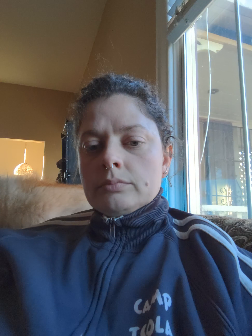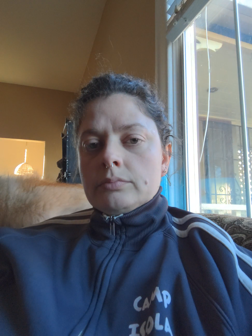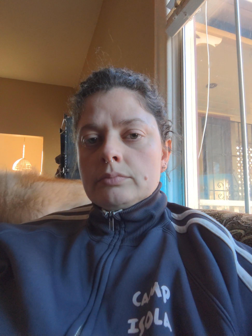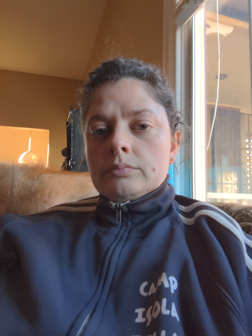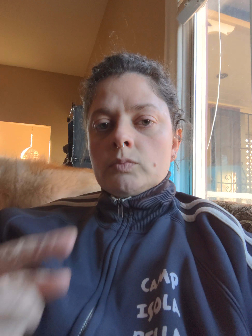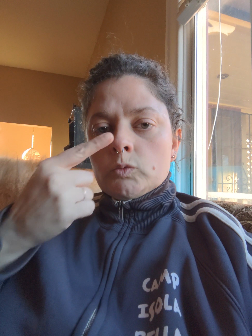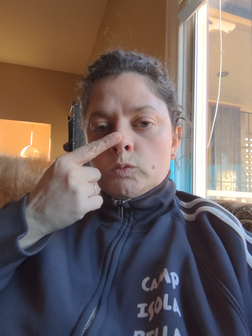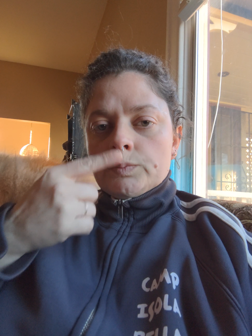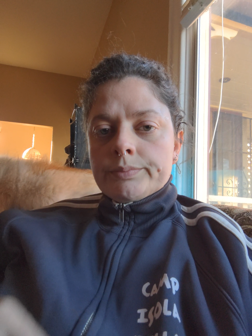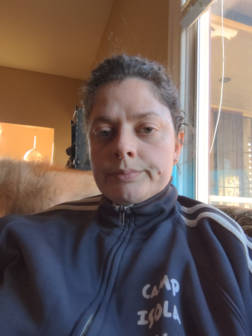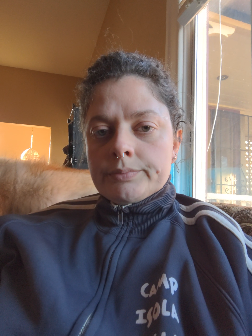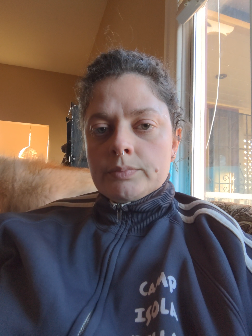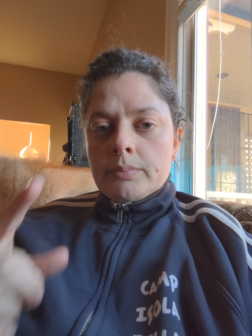nose